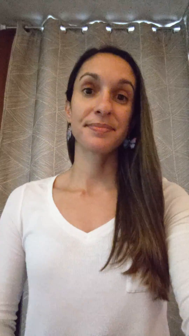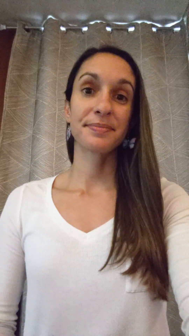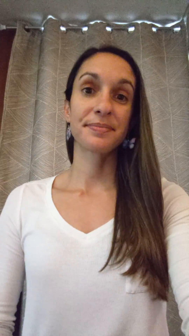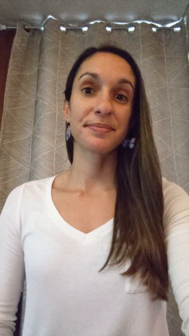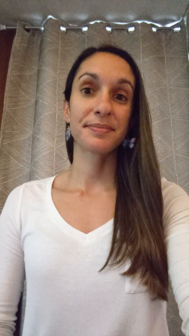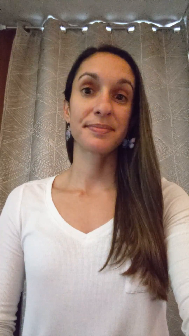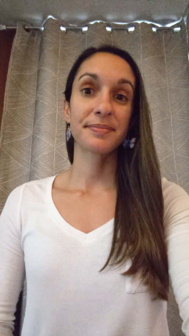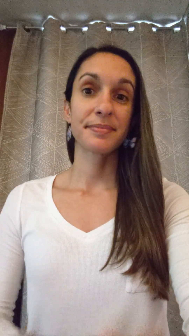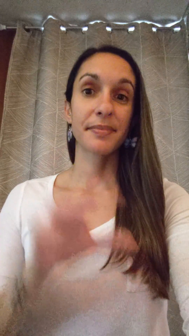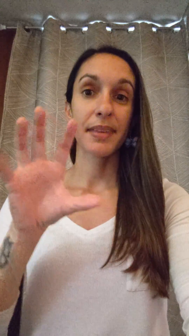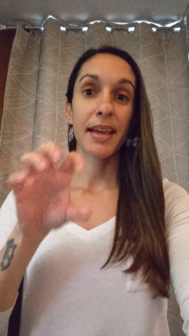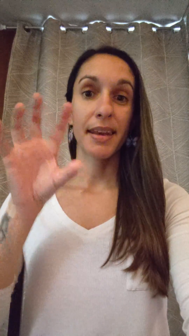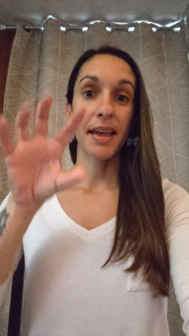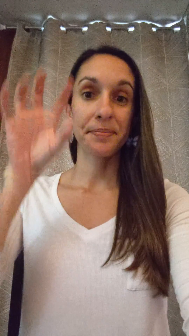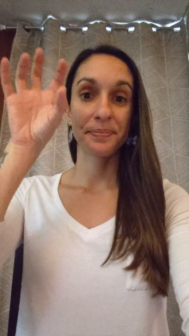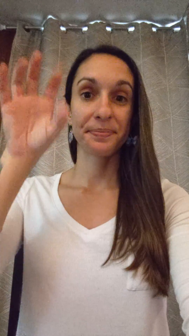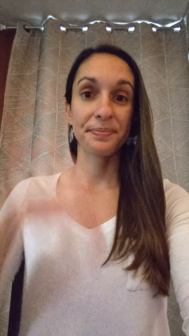climb